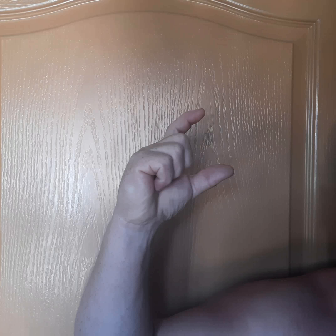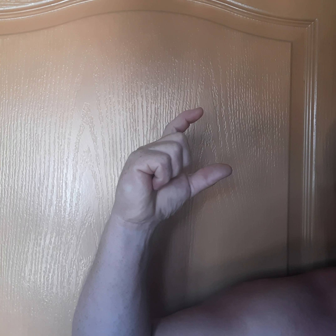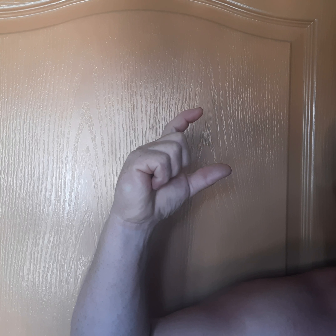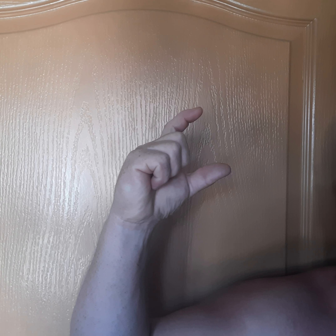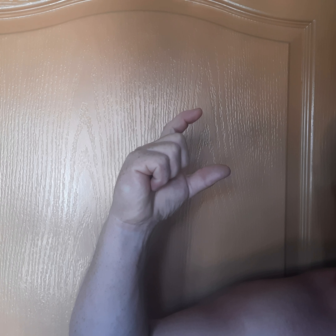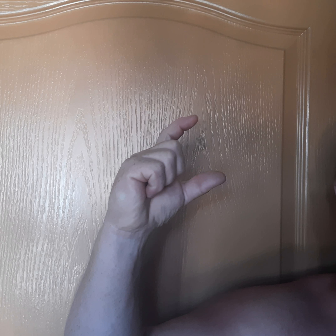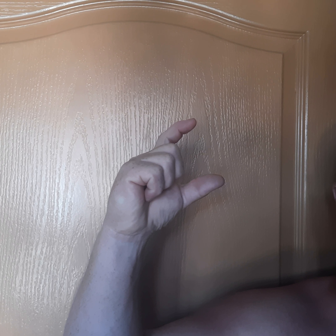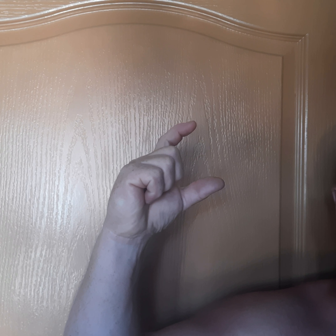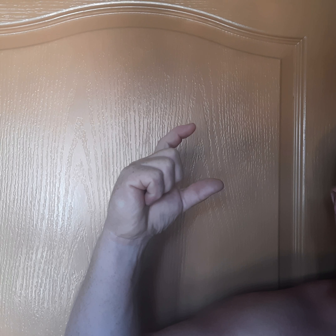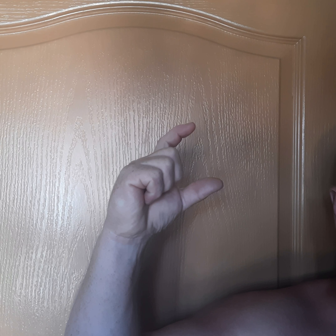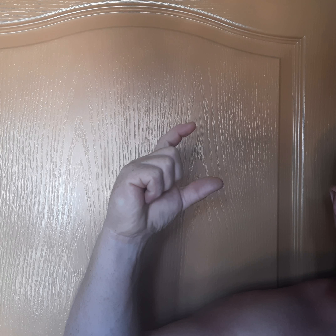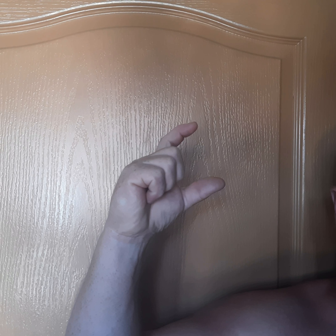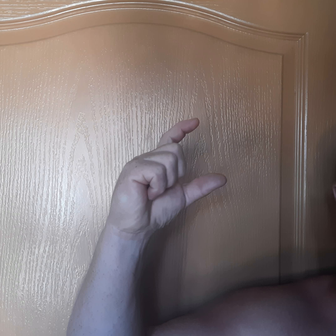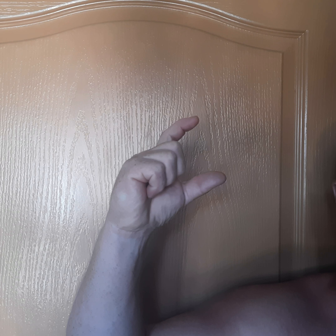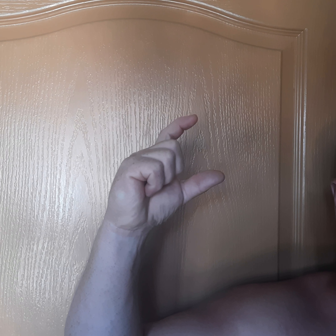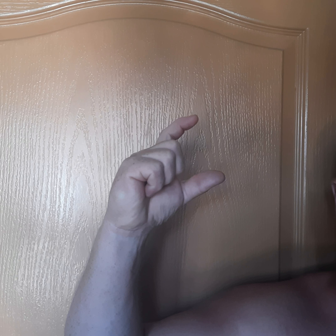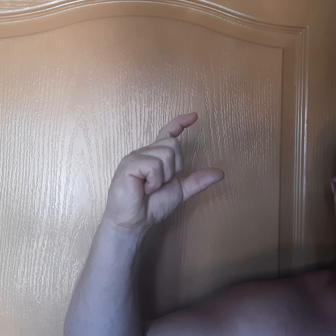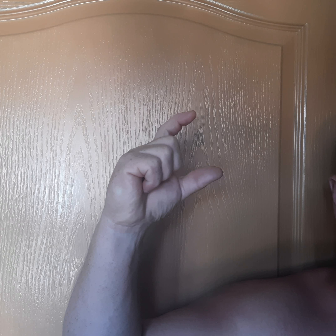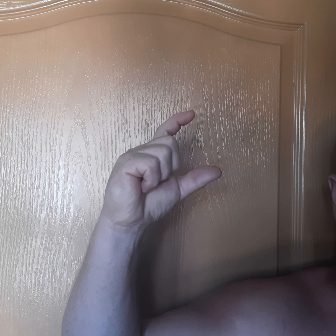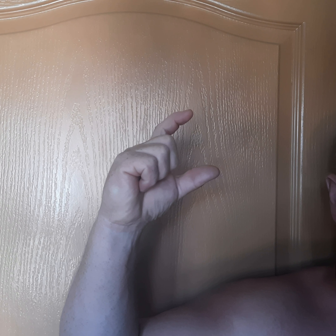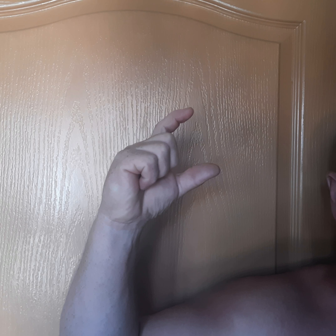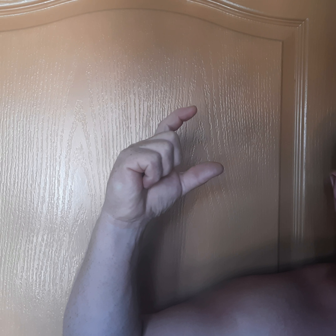Є